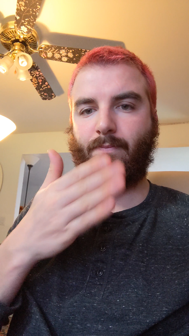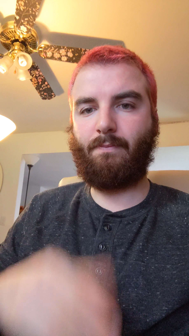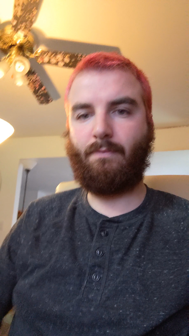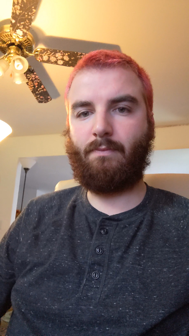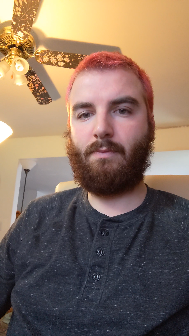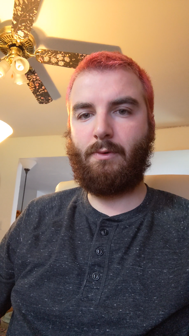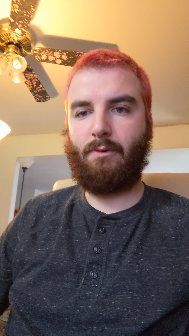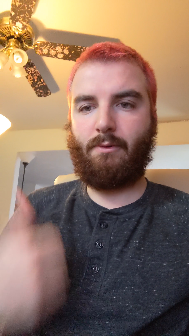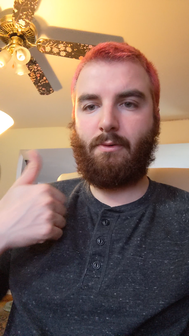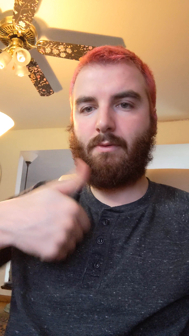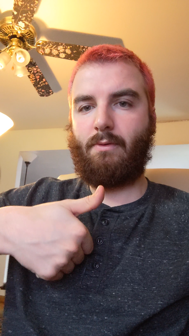coats